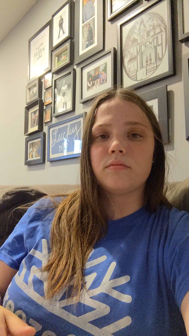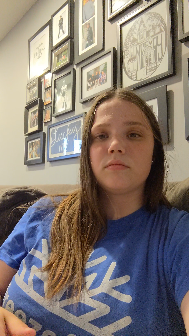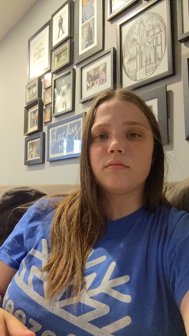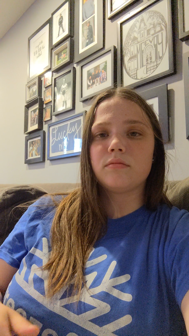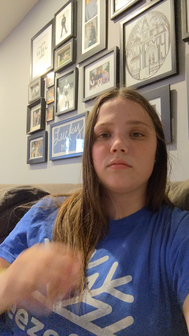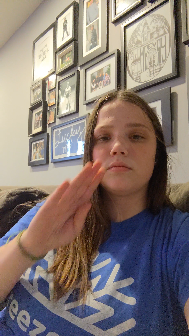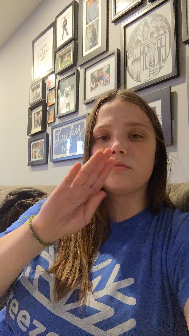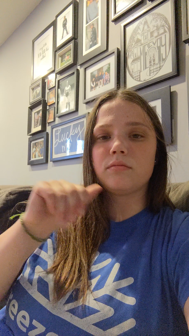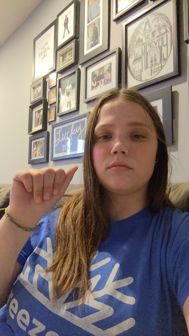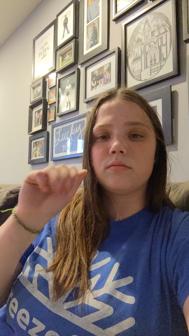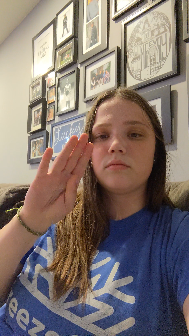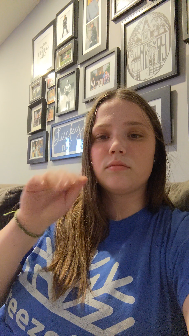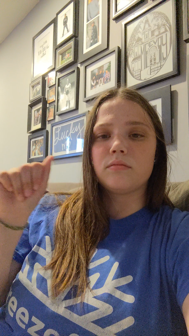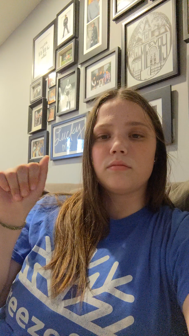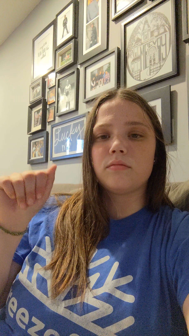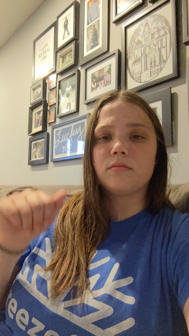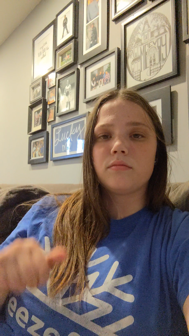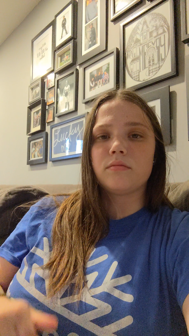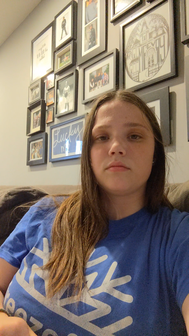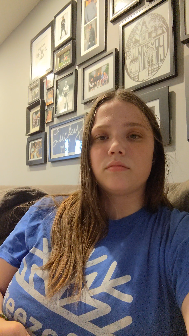baa baa